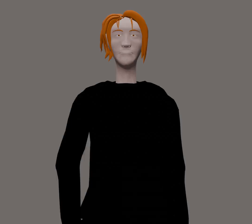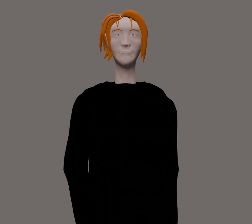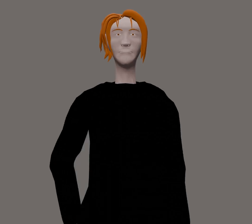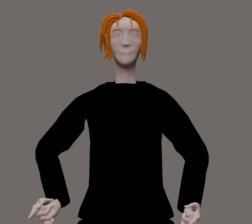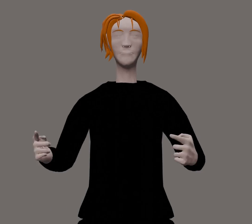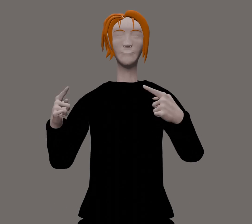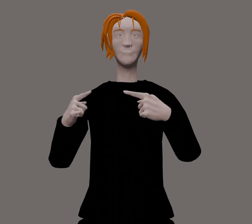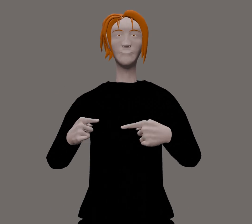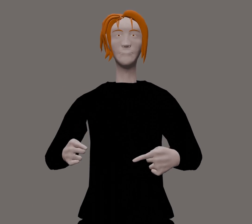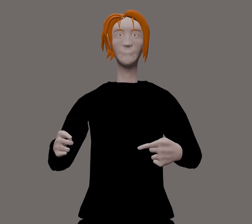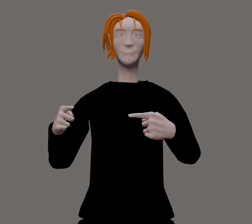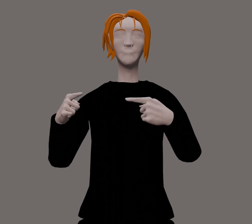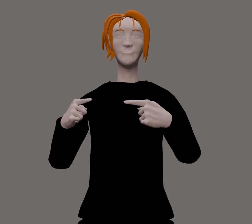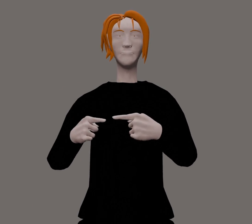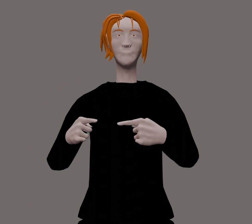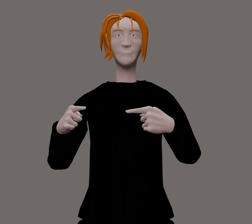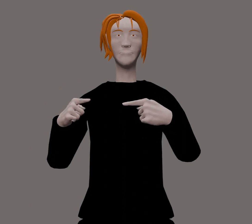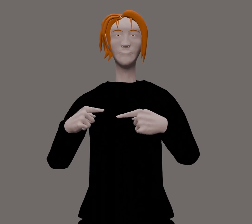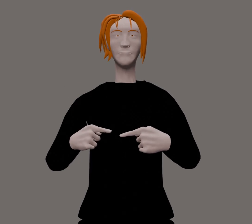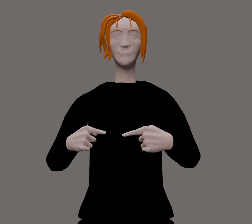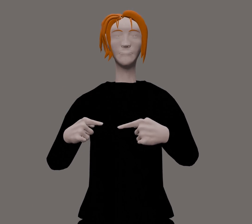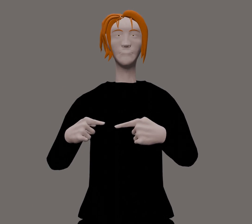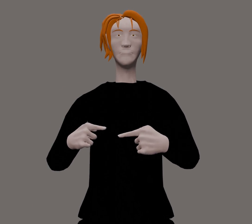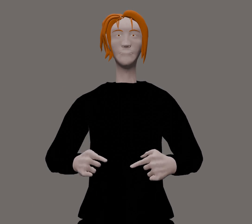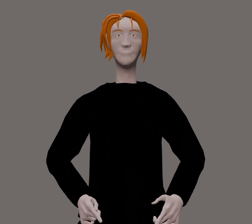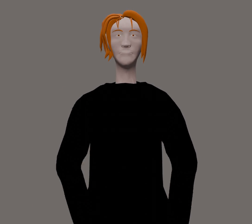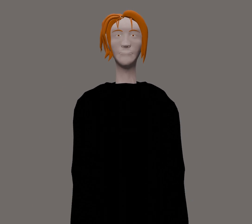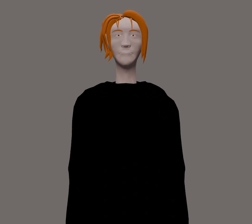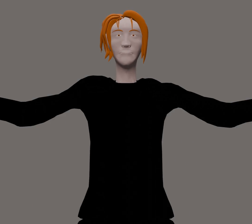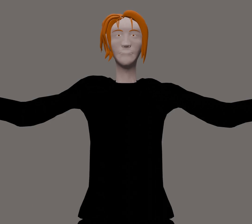Battle (Act)